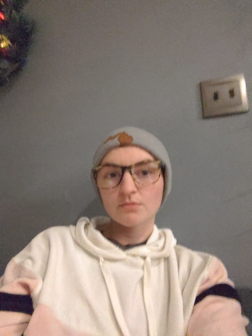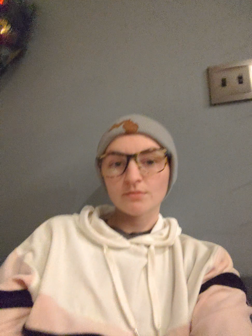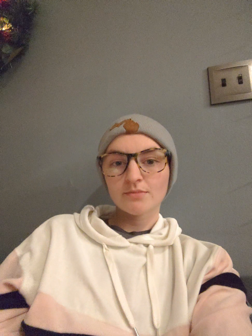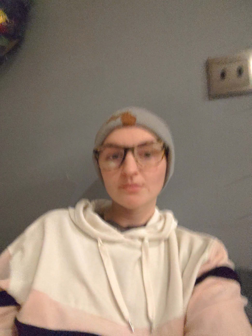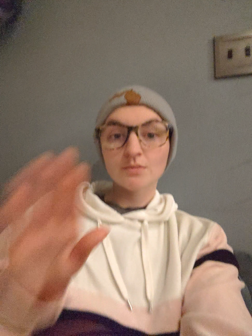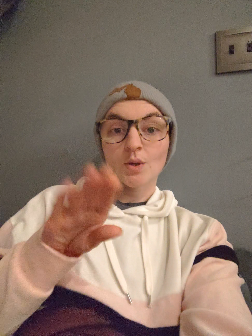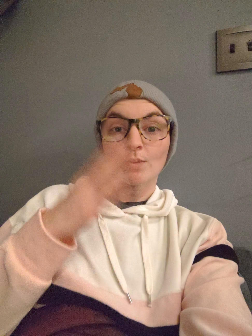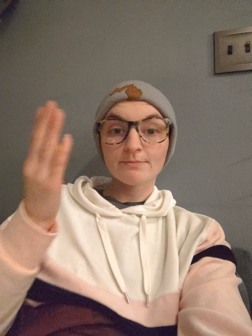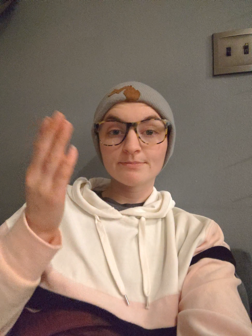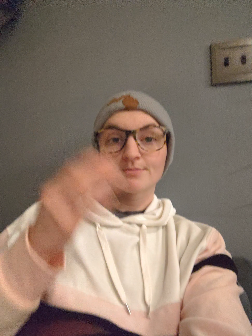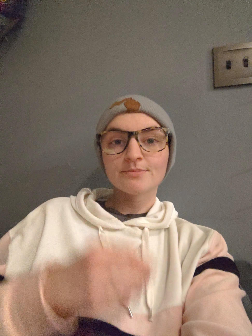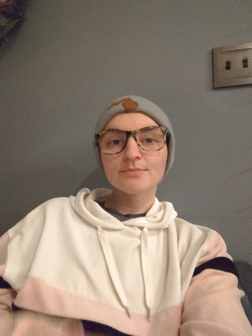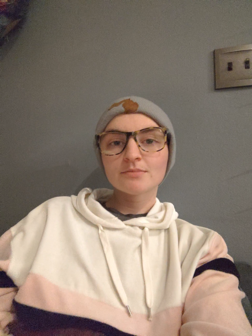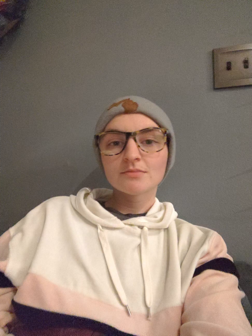open